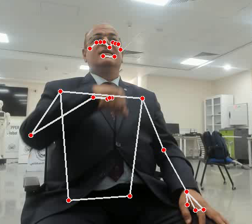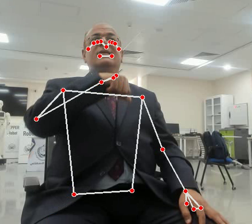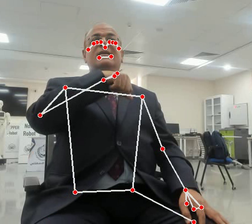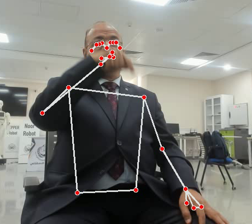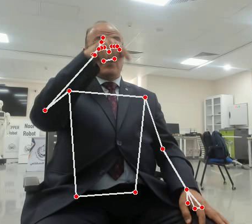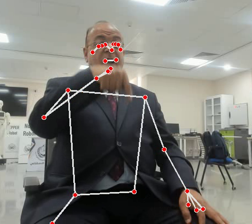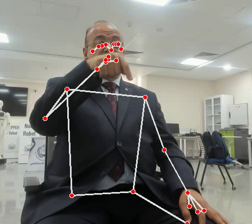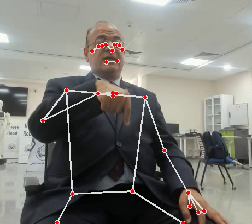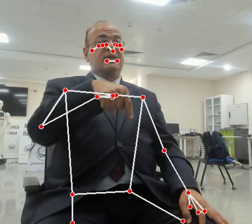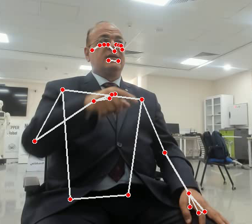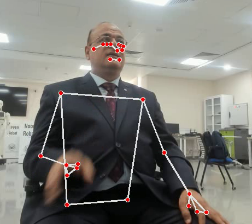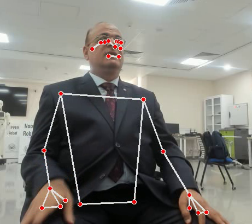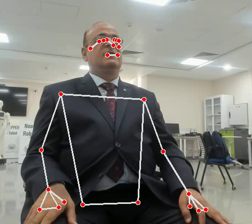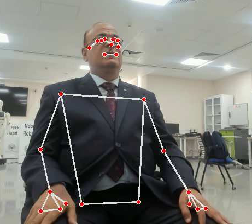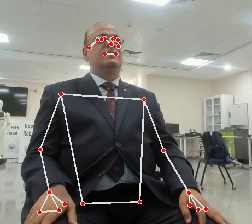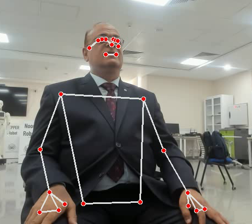delwaty